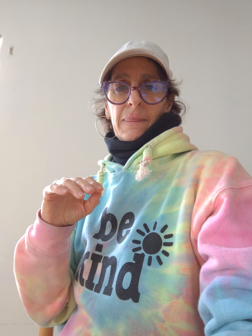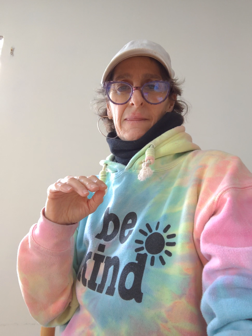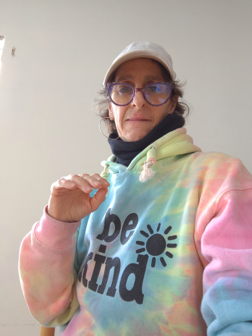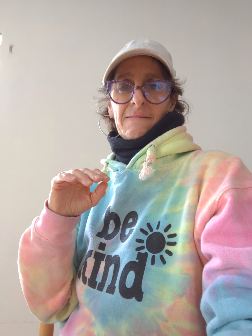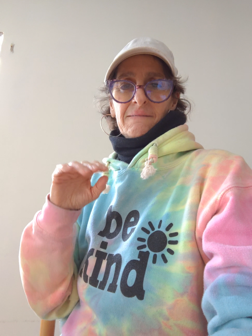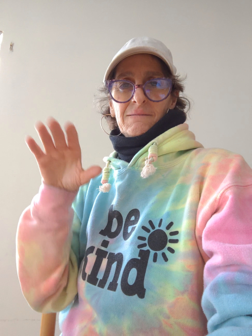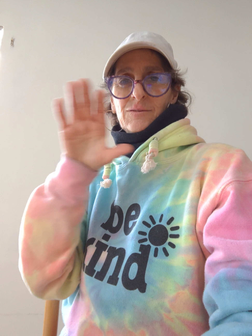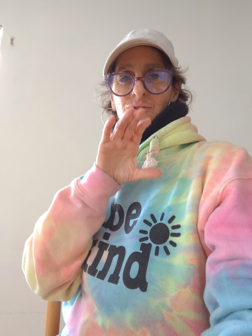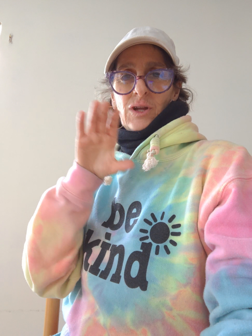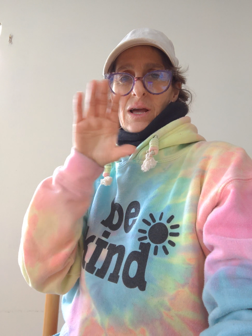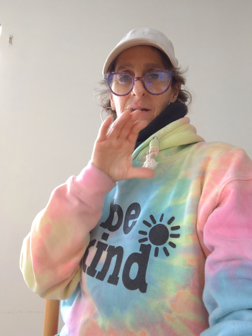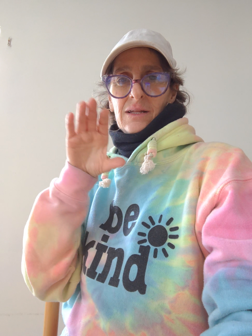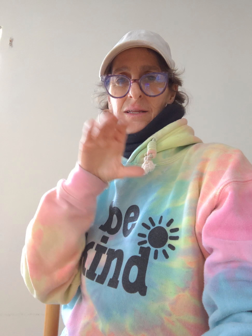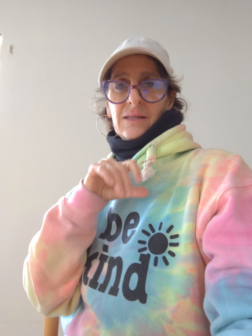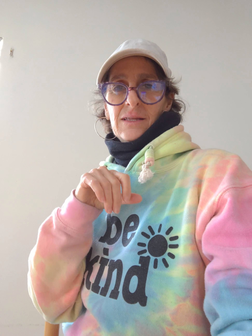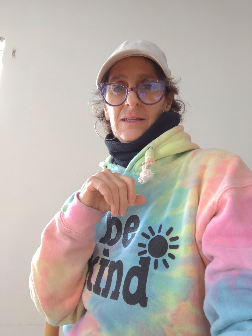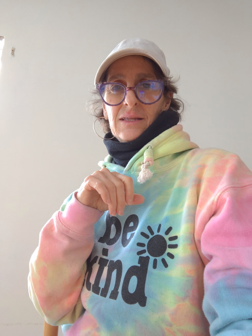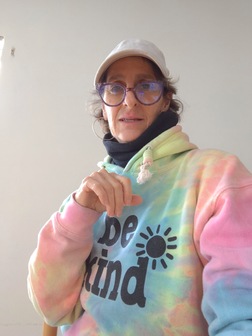chocolate